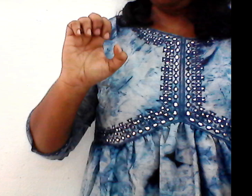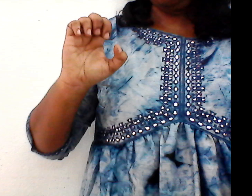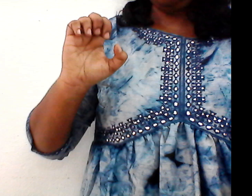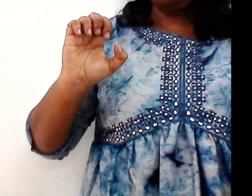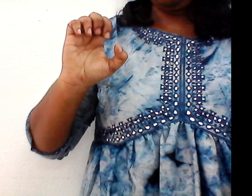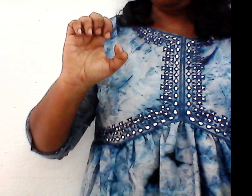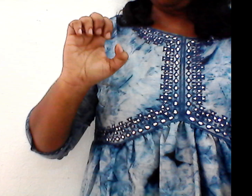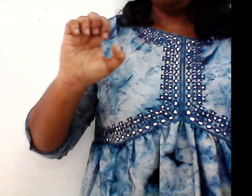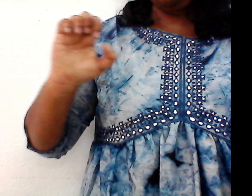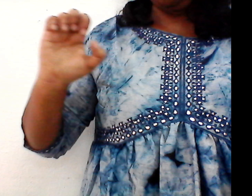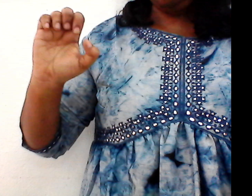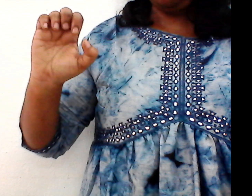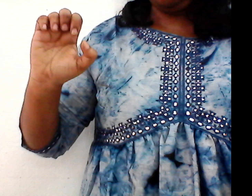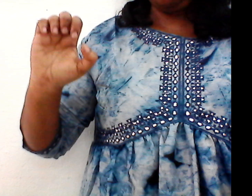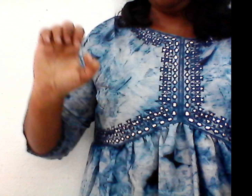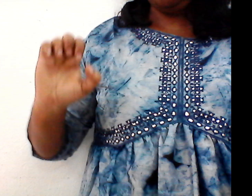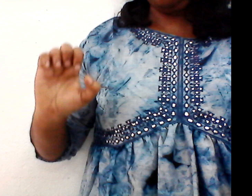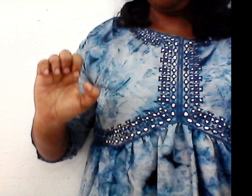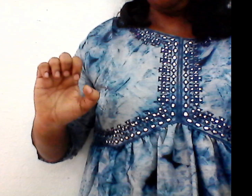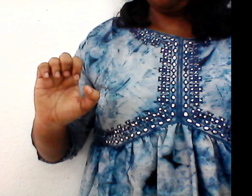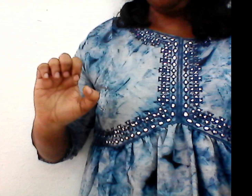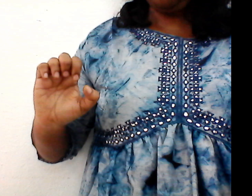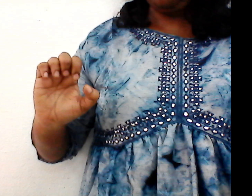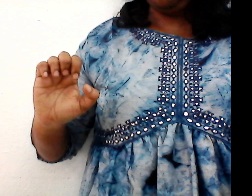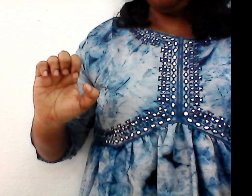ഈ